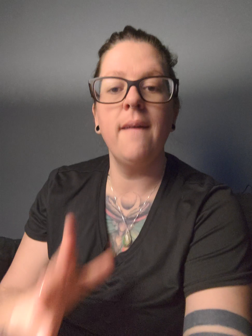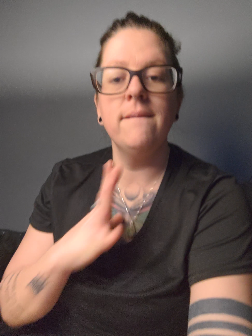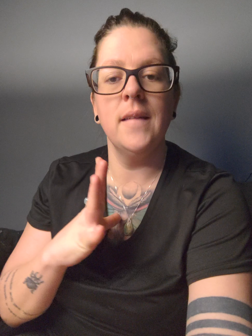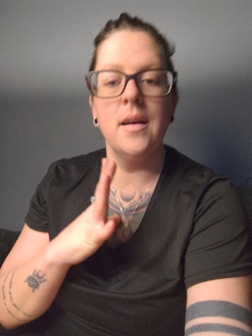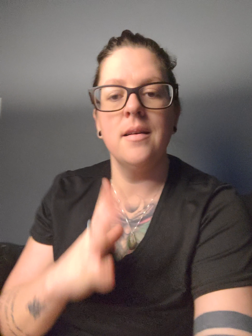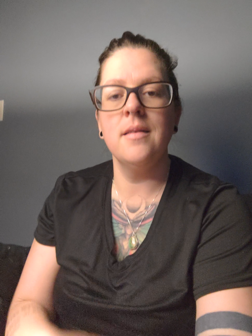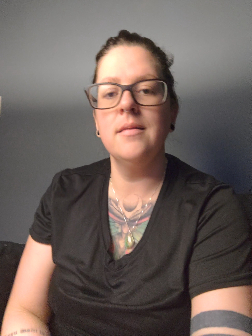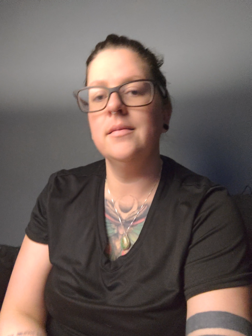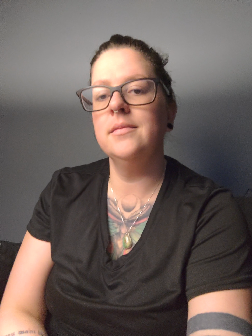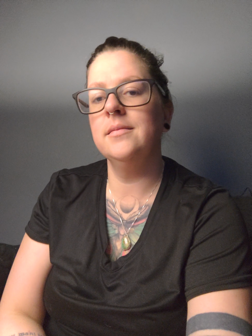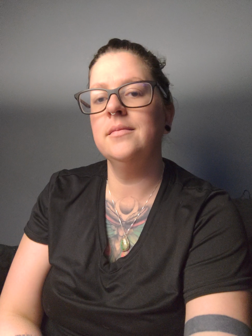fine